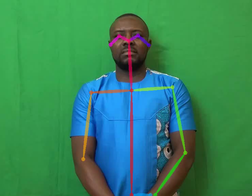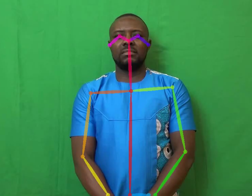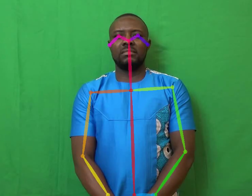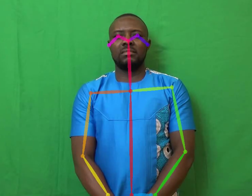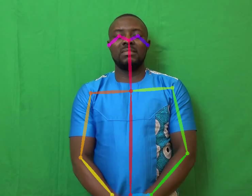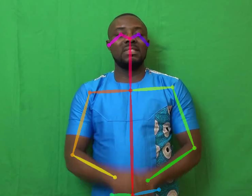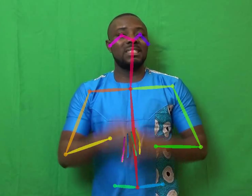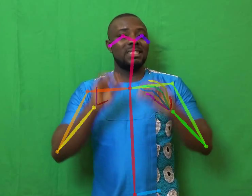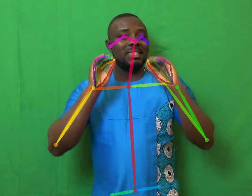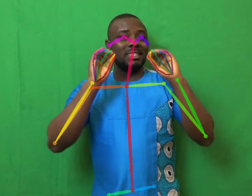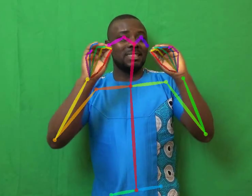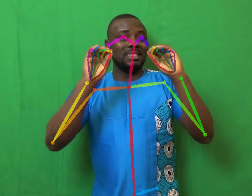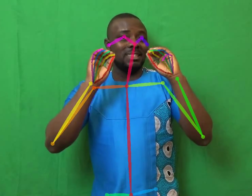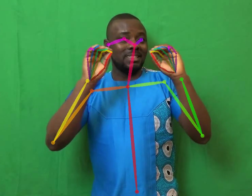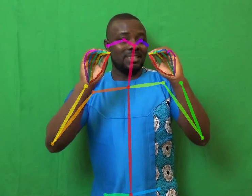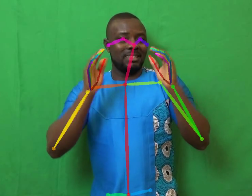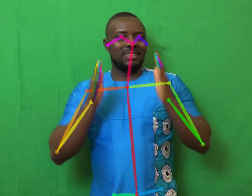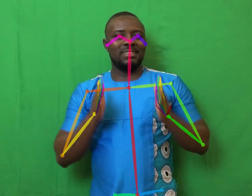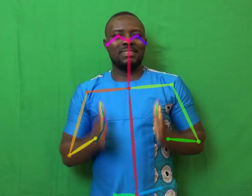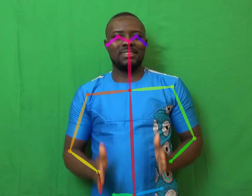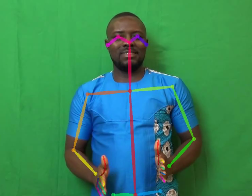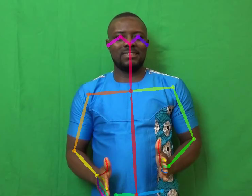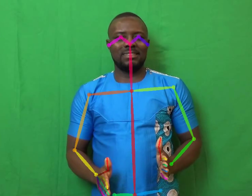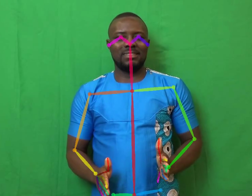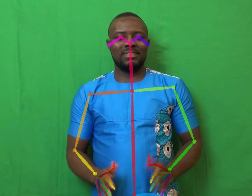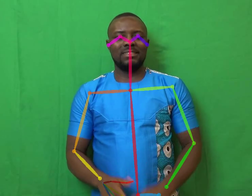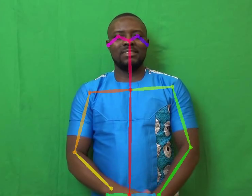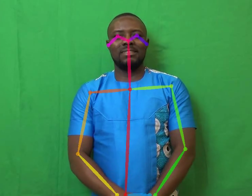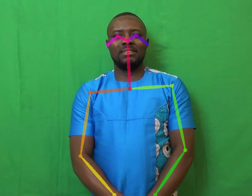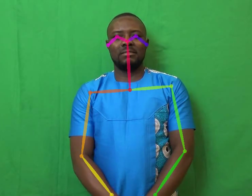teacher